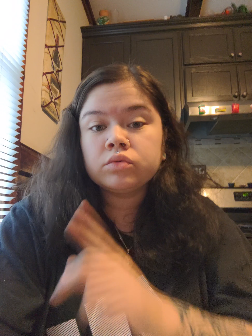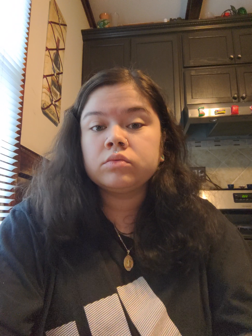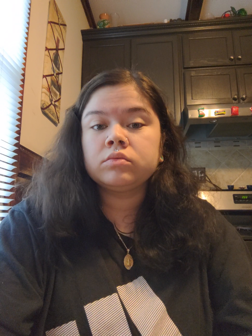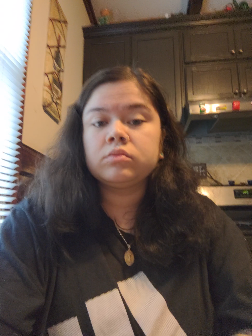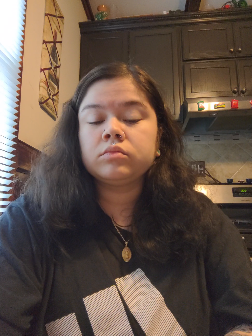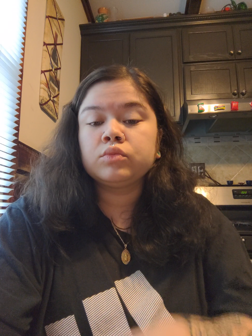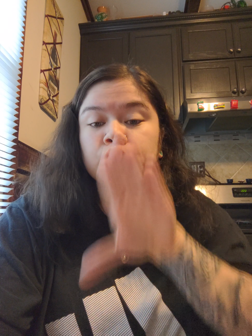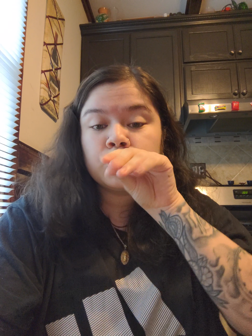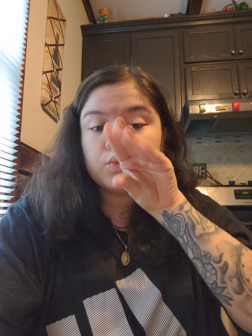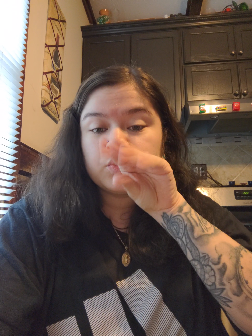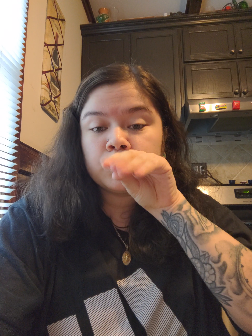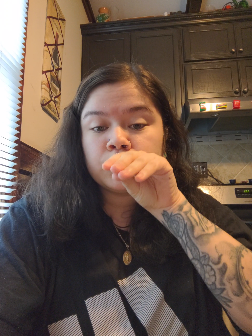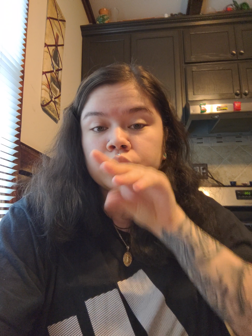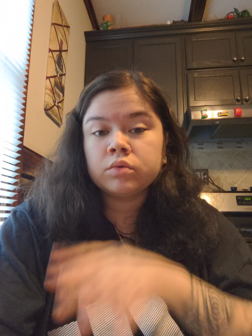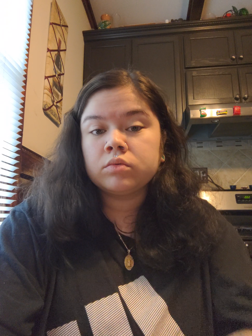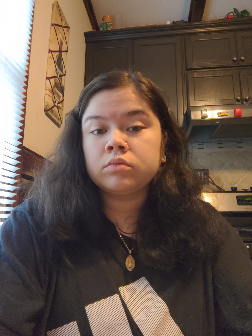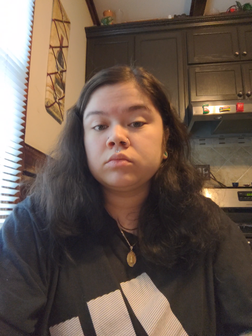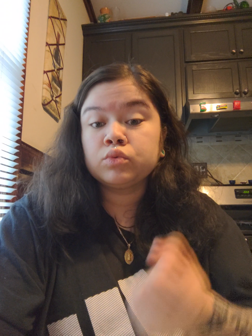goose